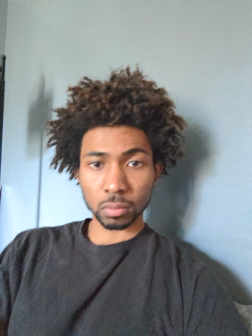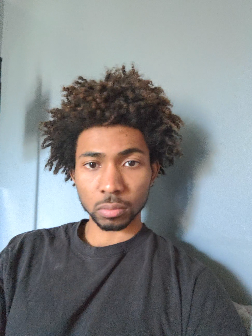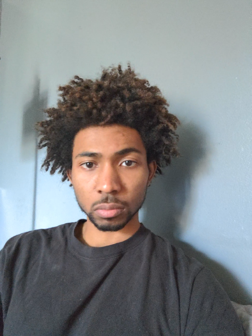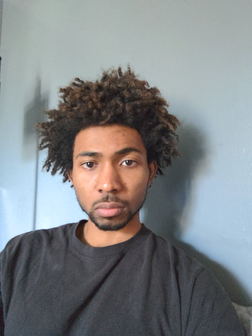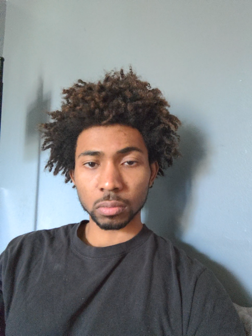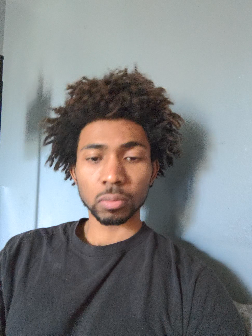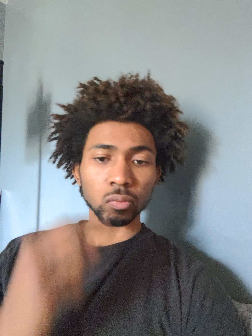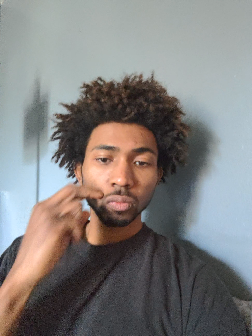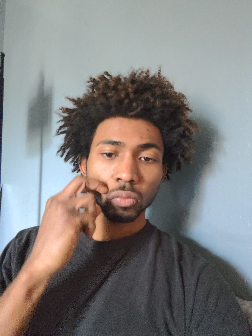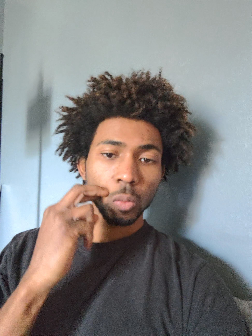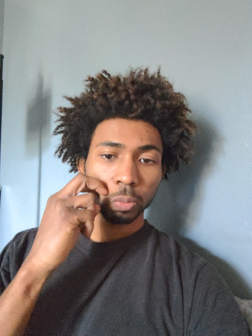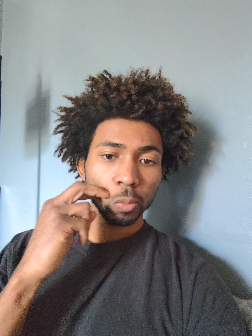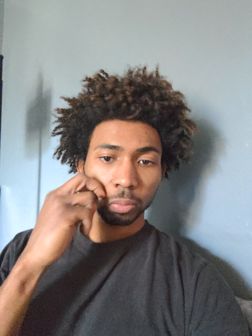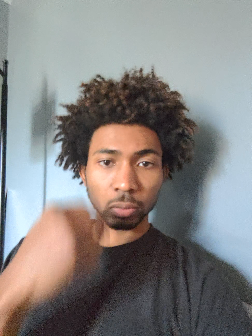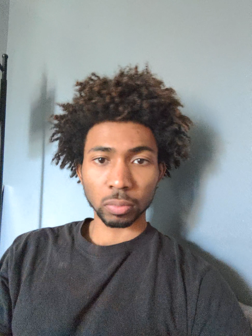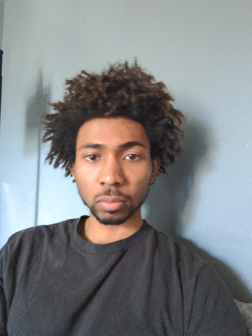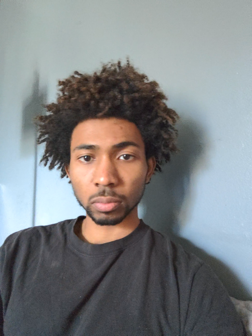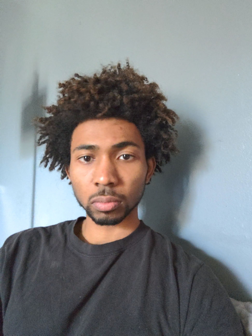gum